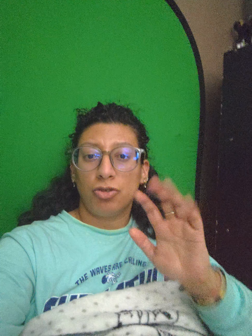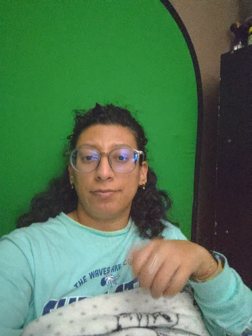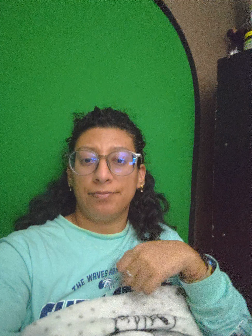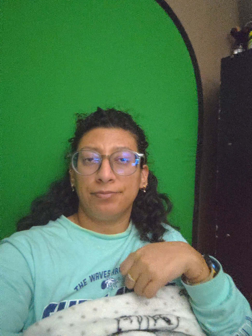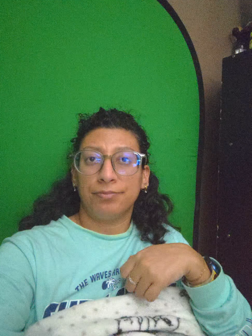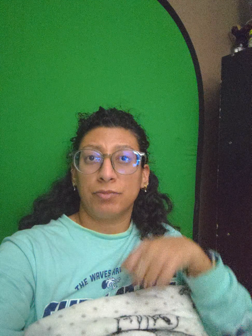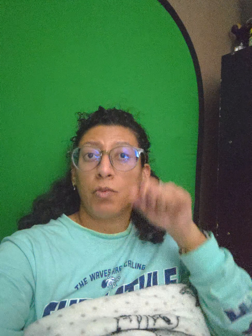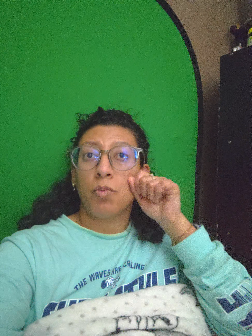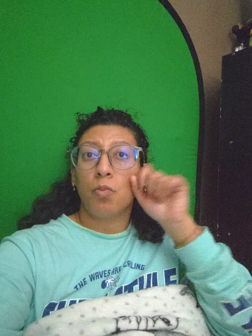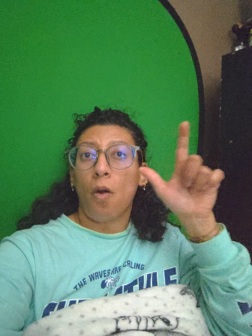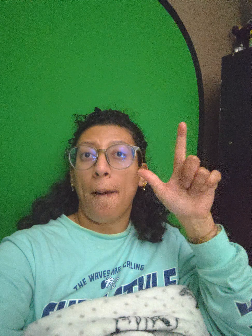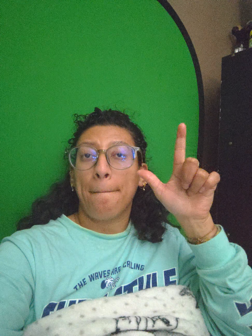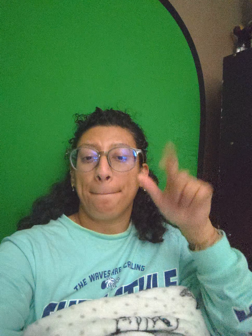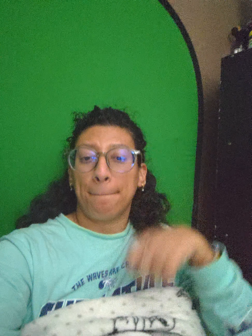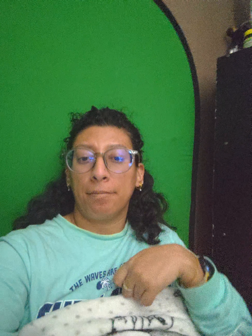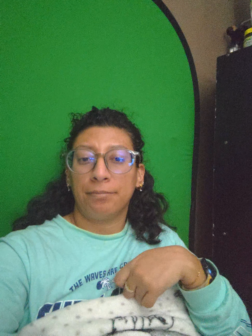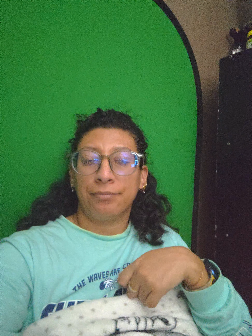wake